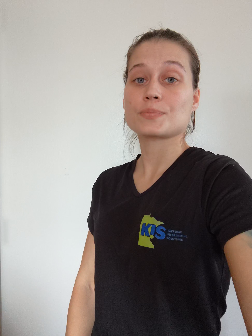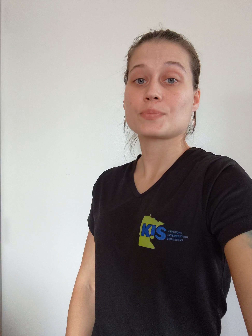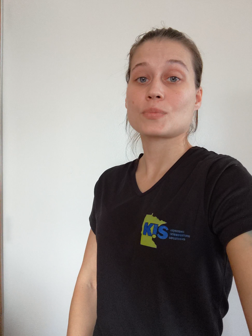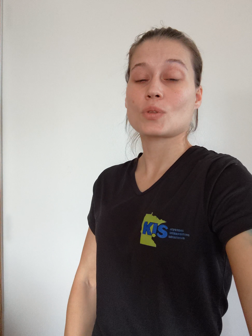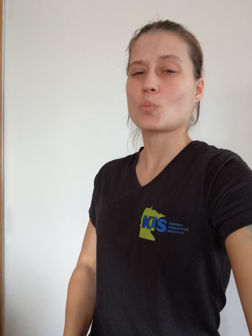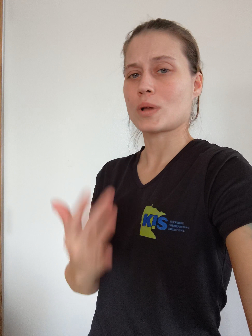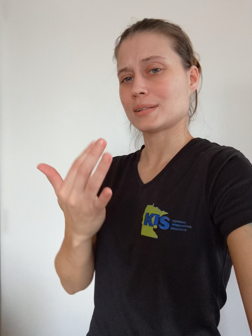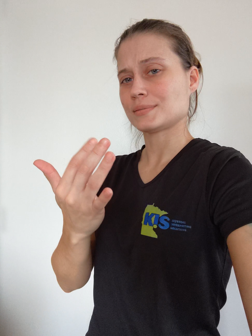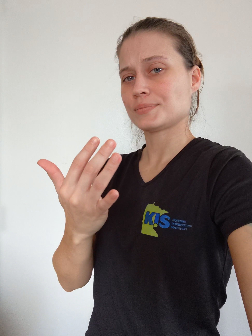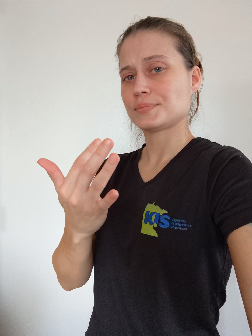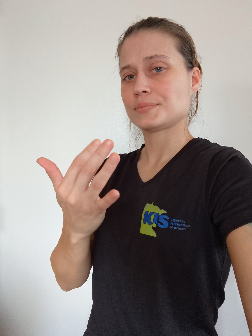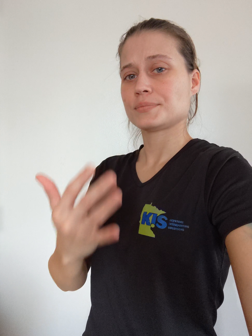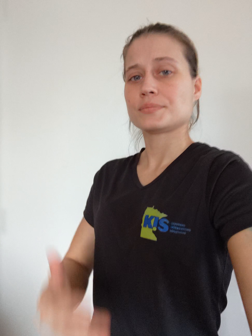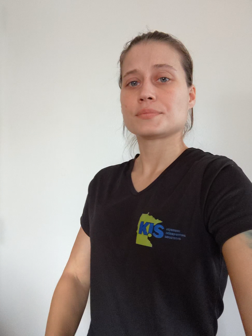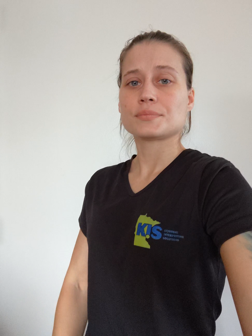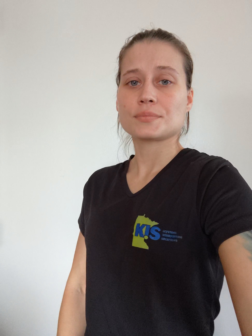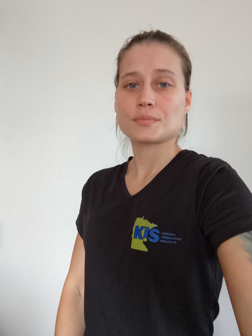wait